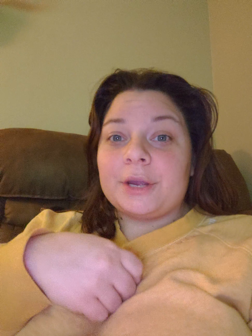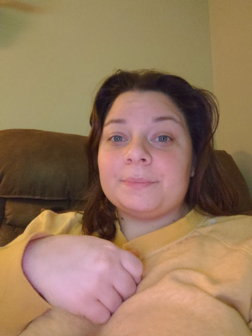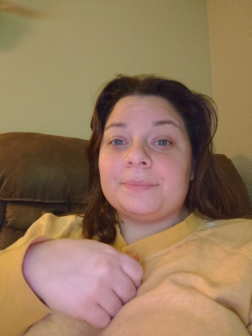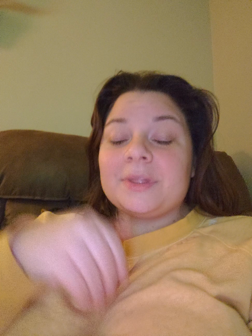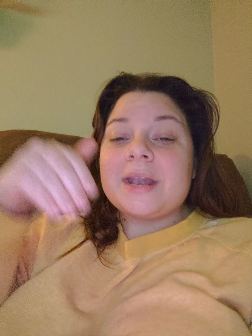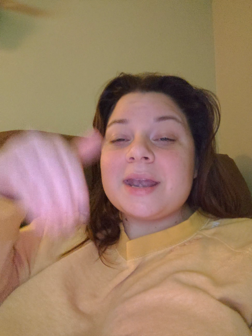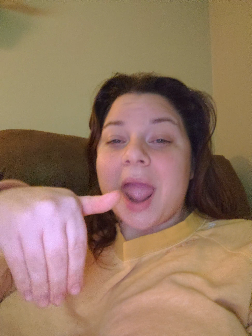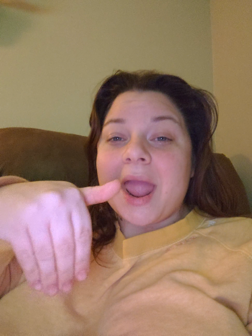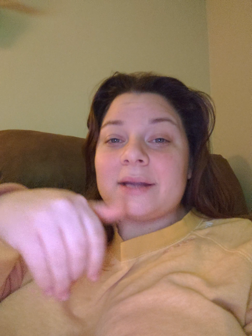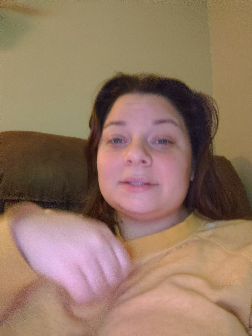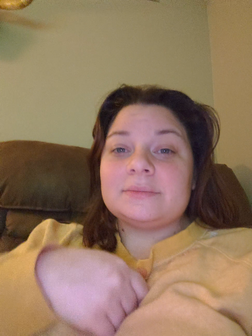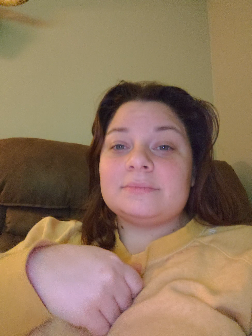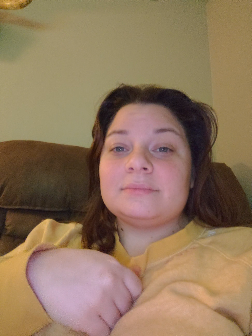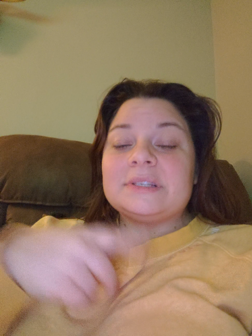night